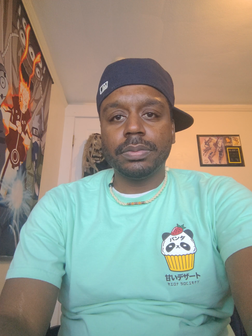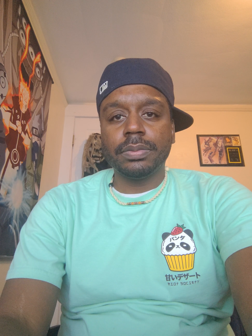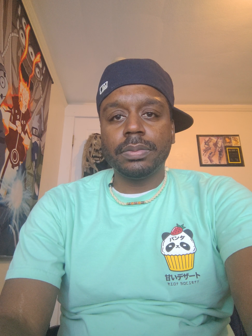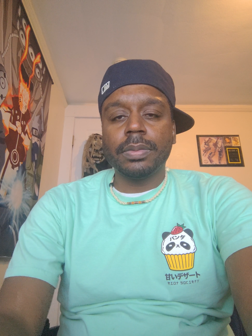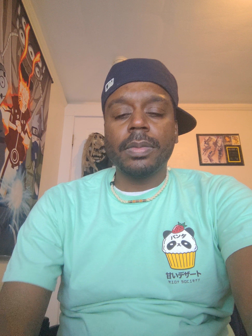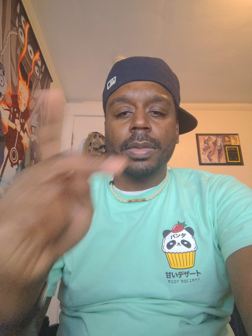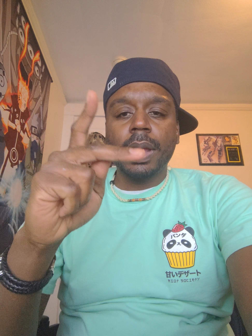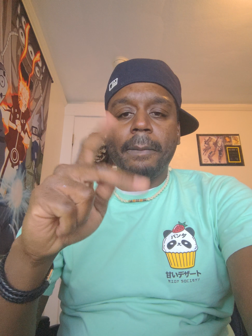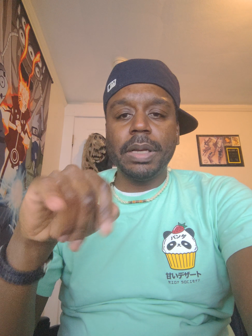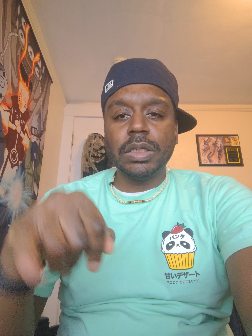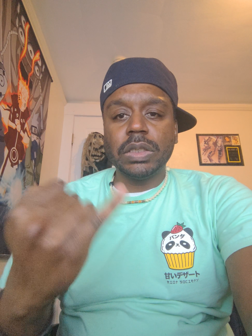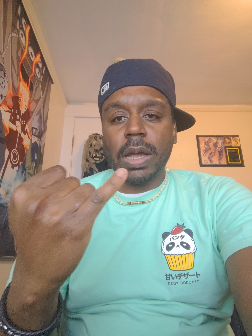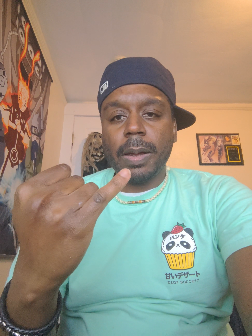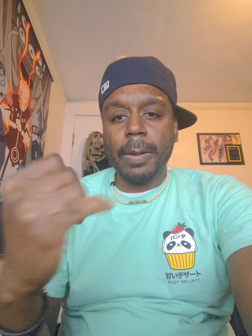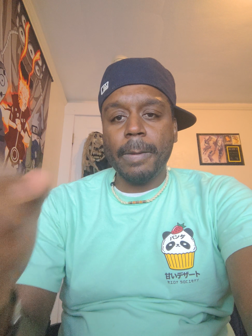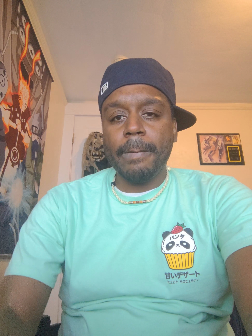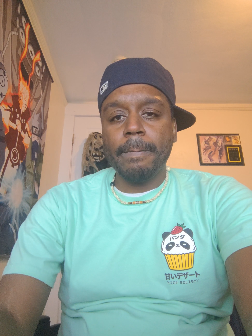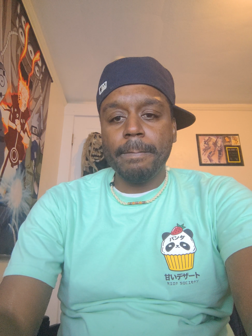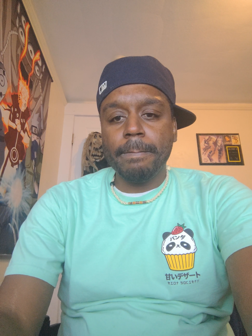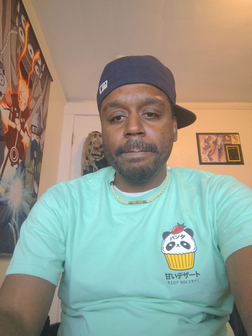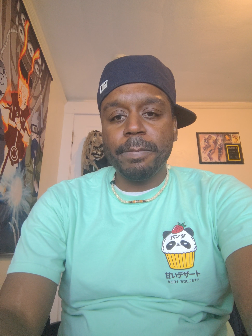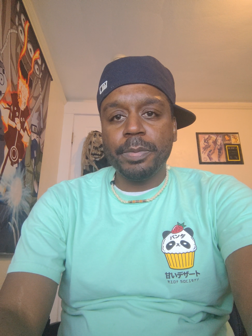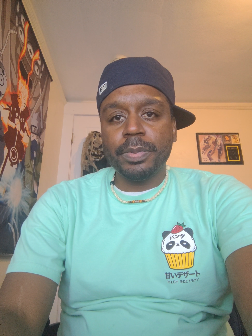pajamas